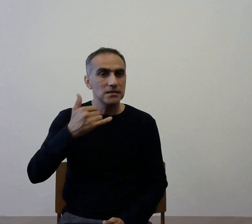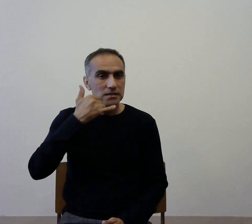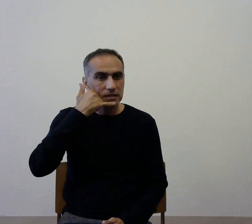telefon